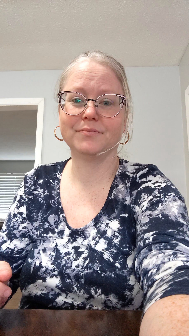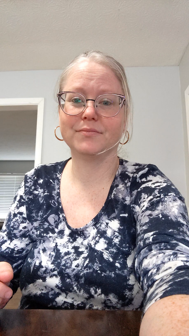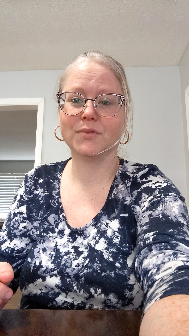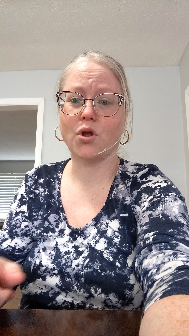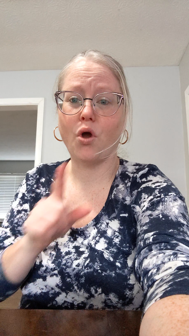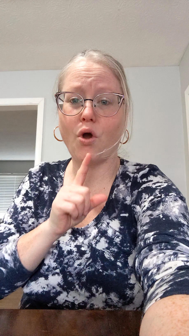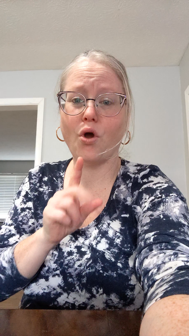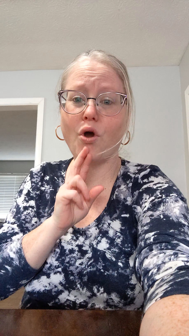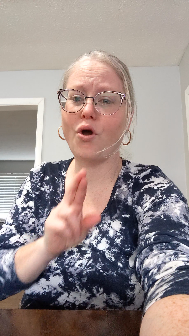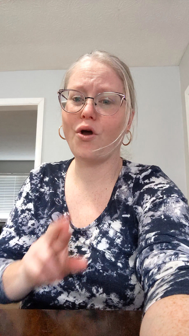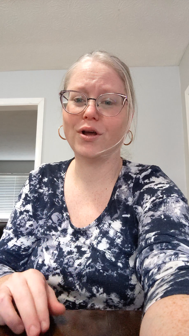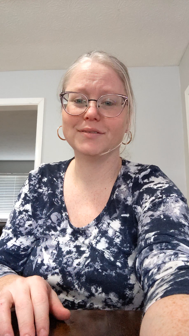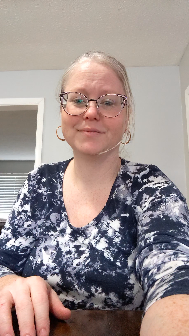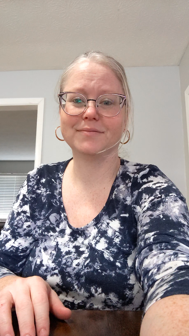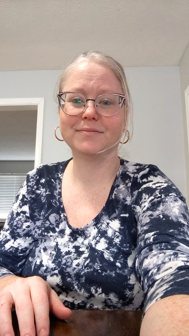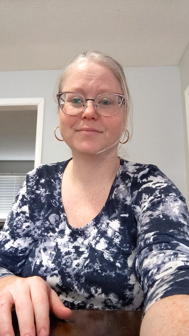are